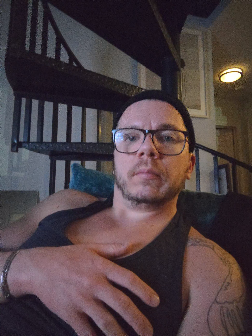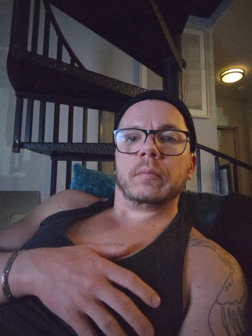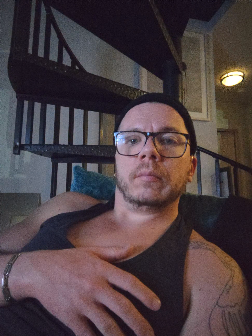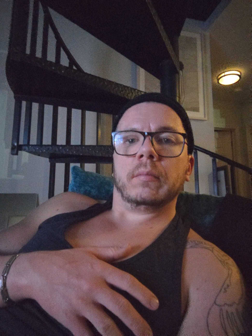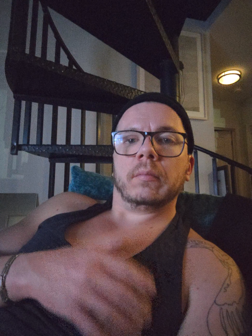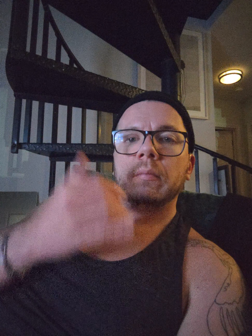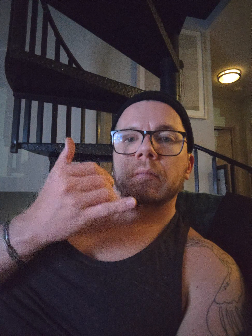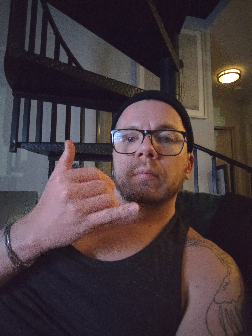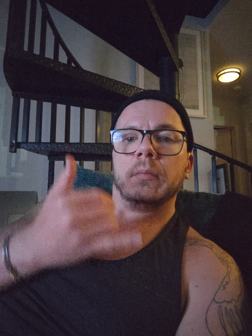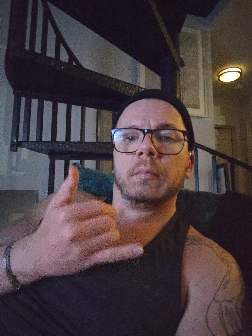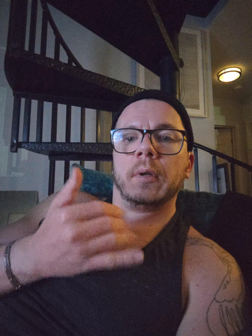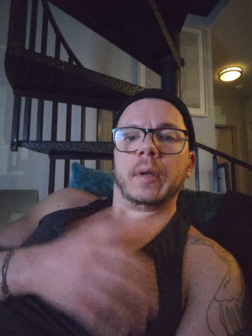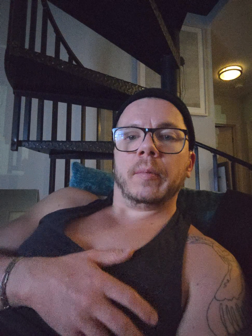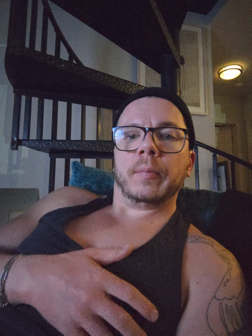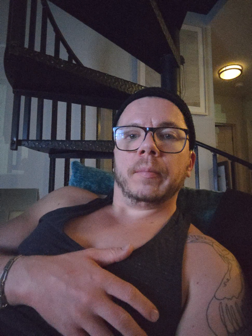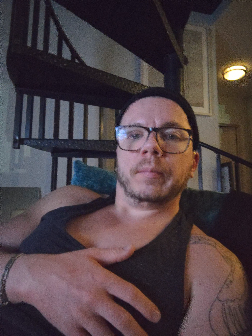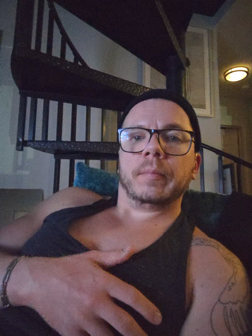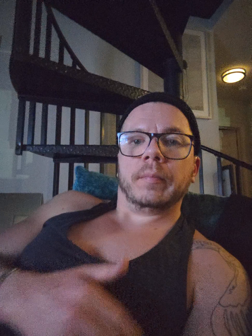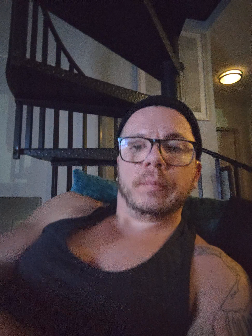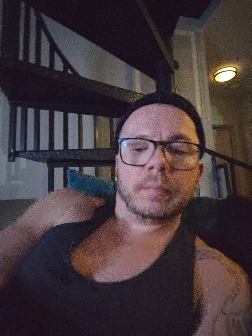now